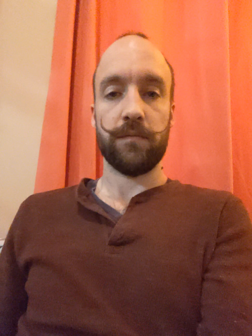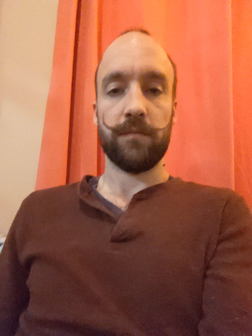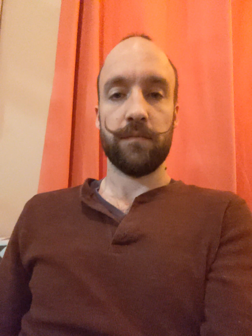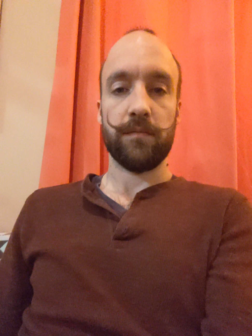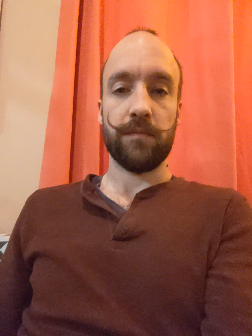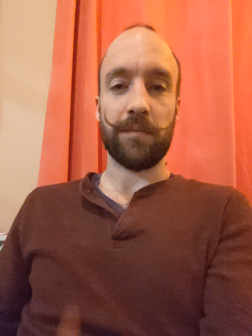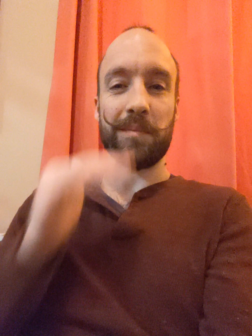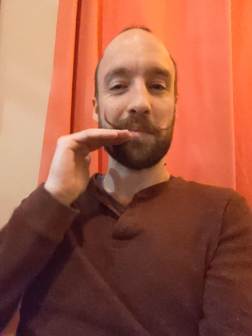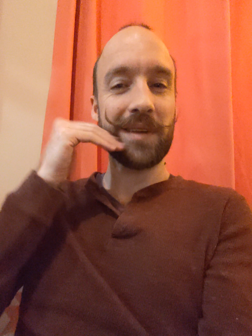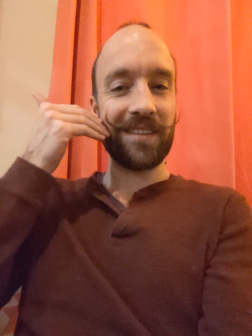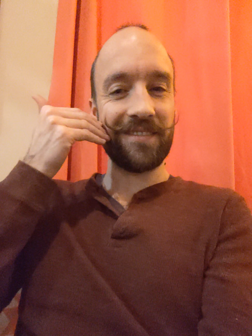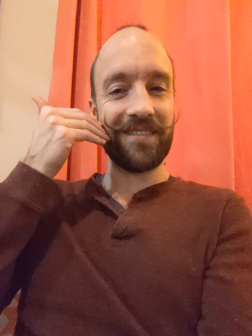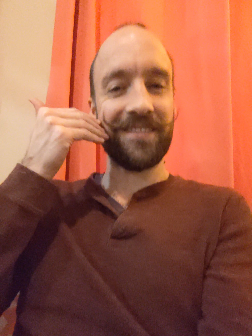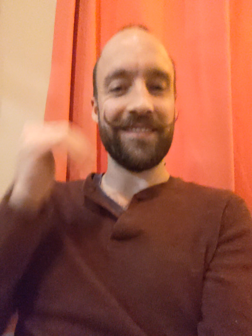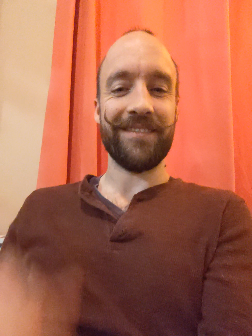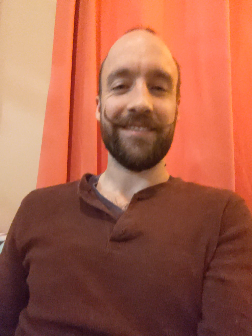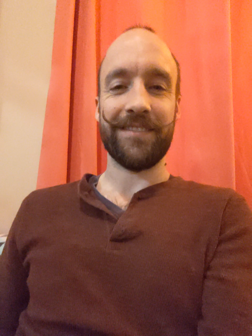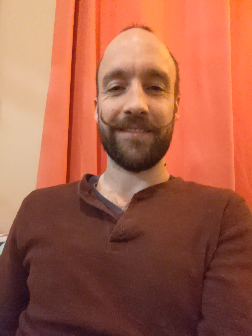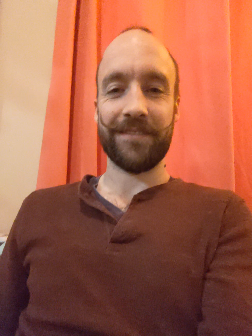smile